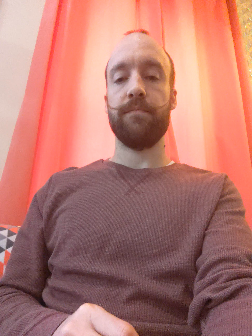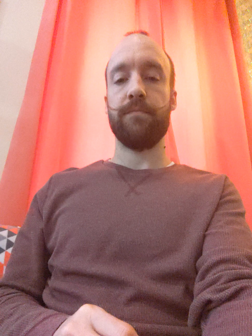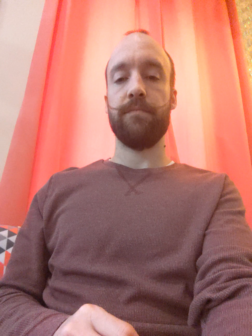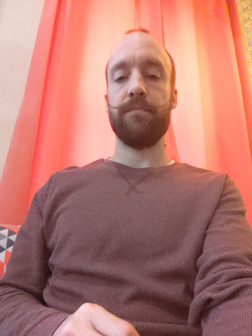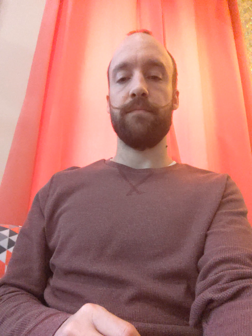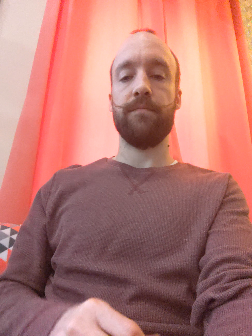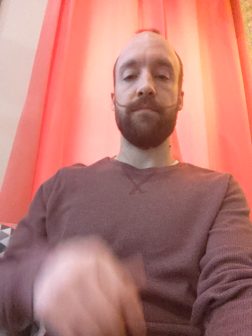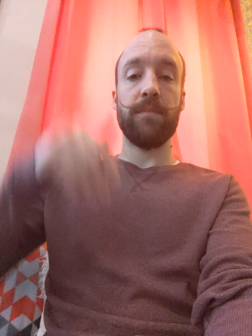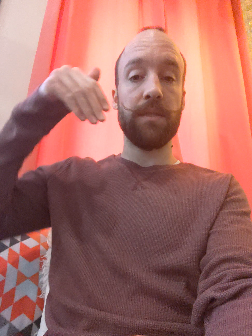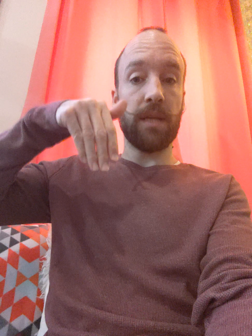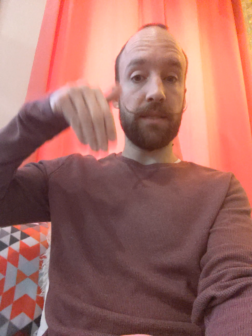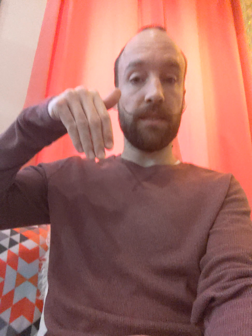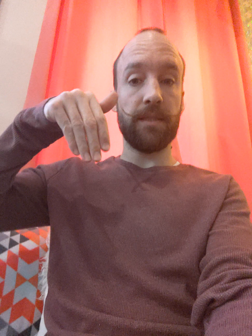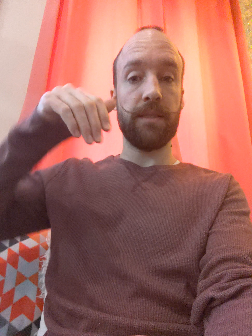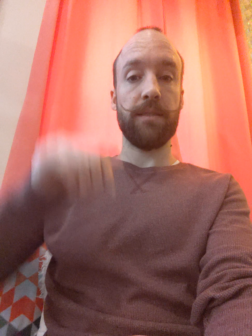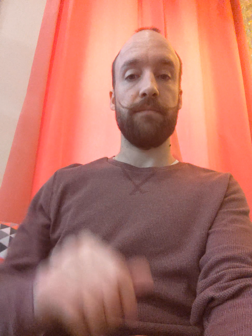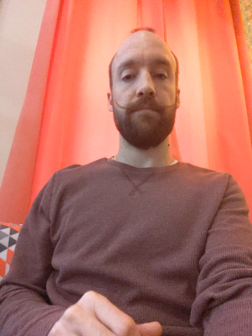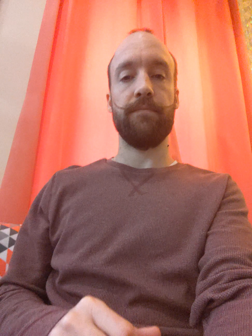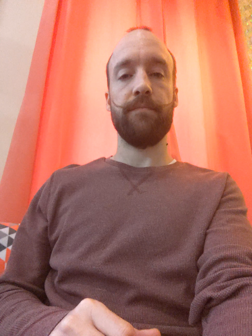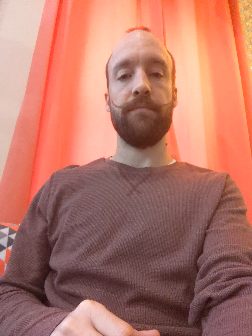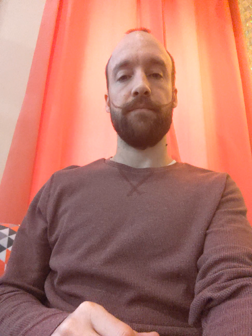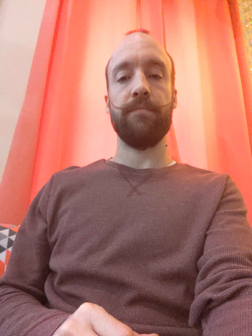night